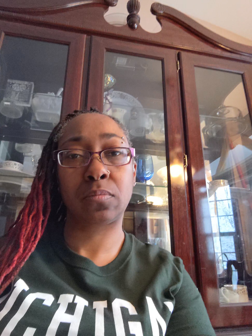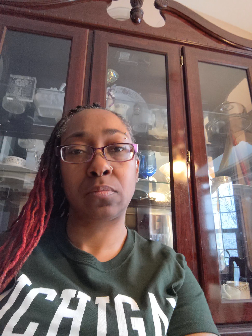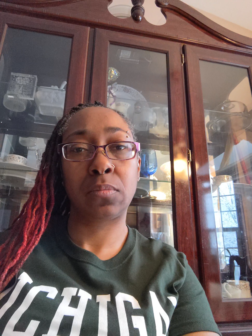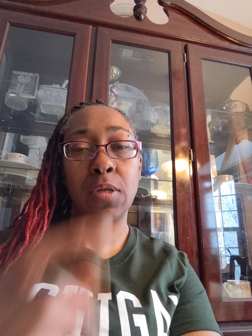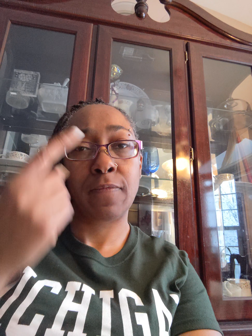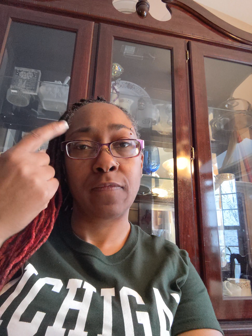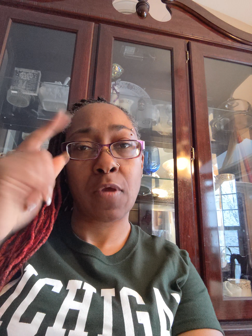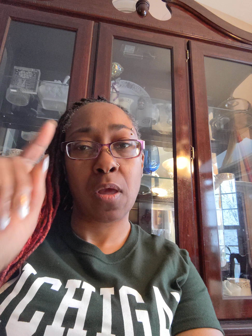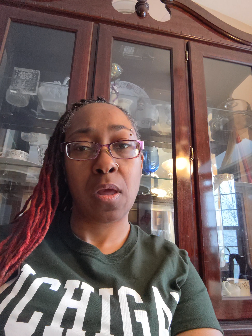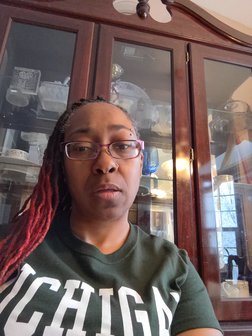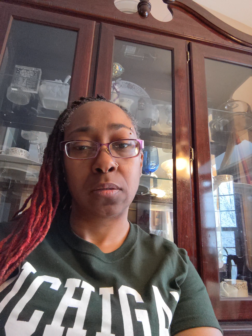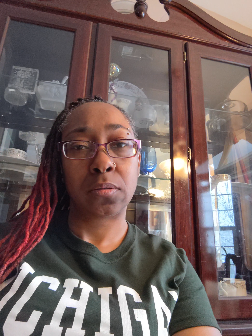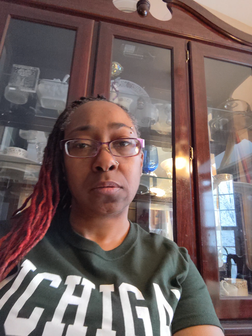for